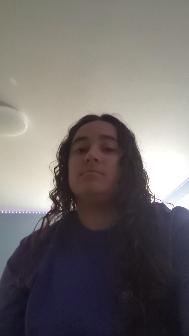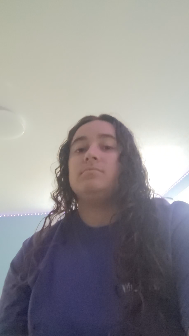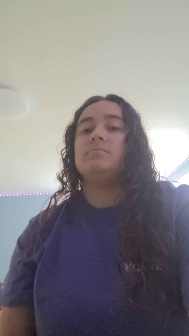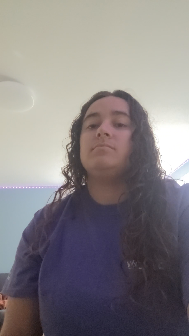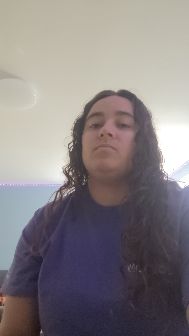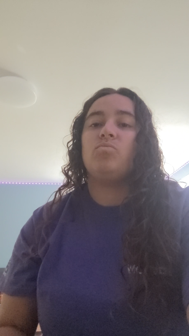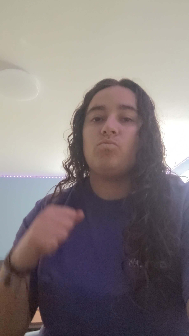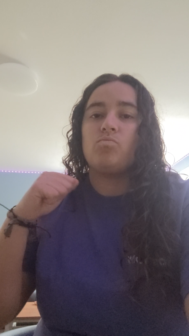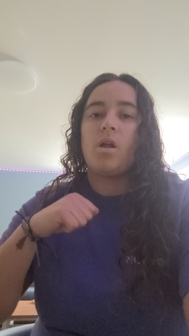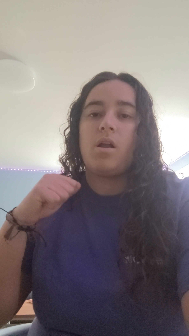rock